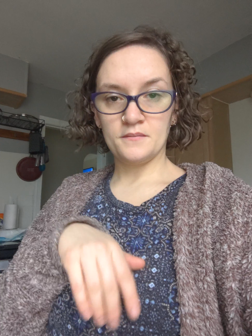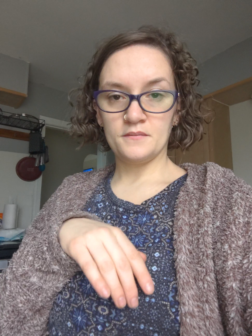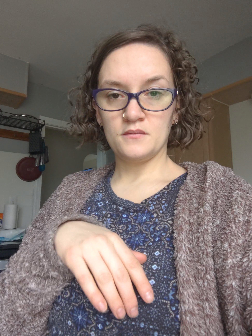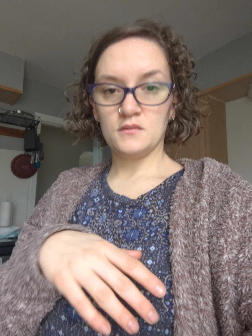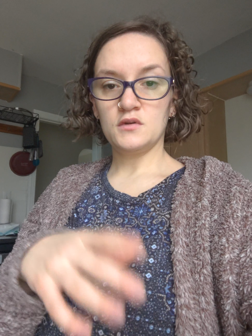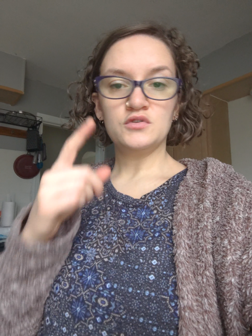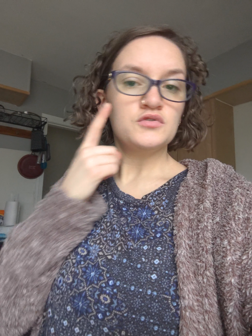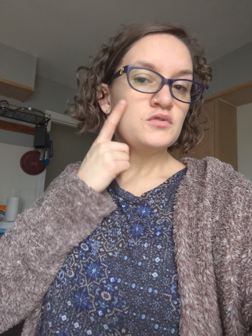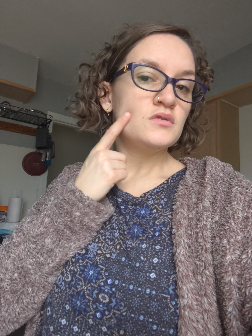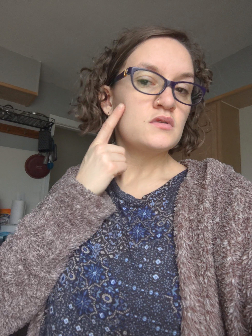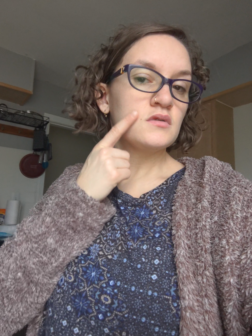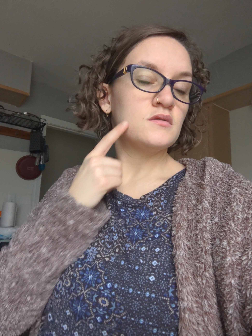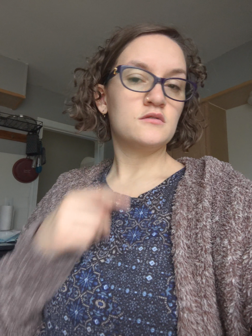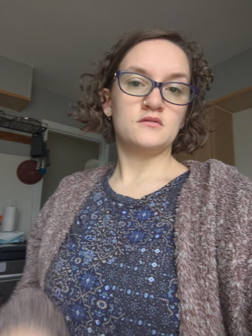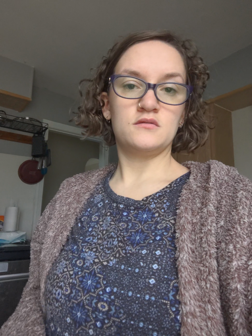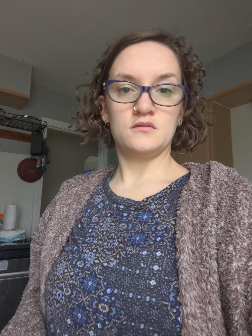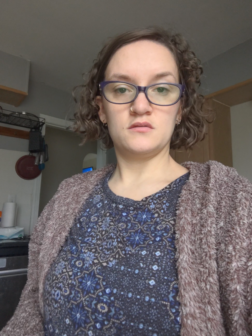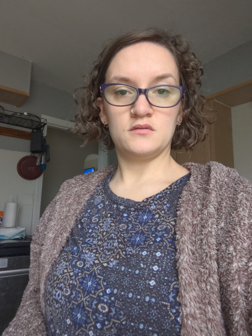cheek